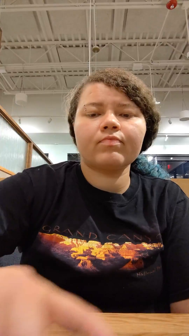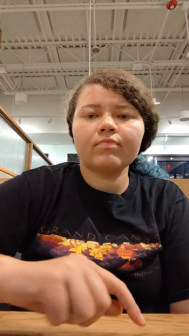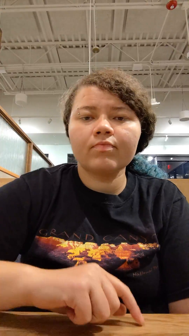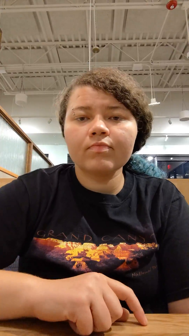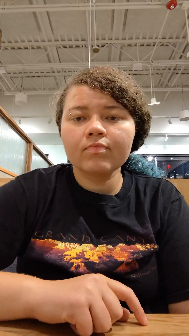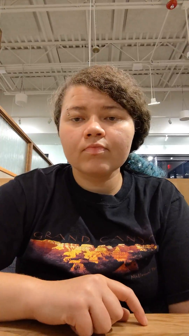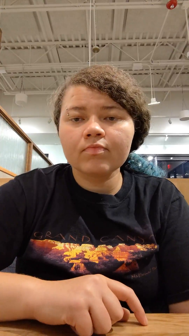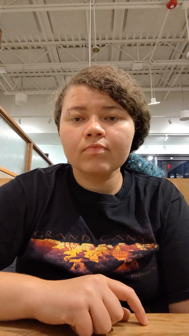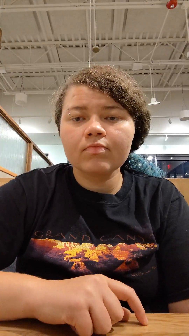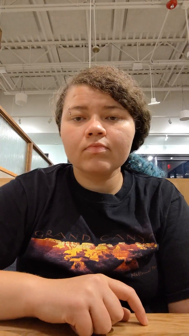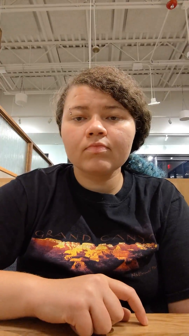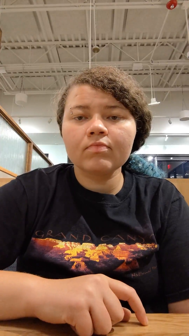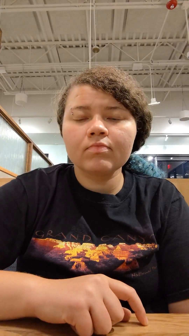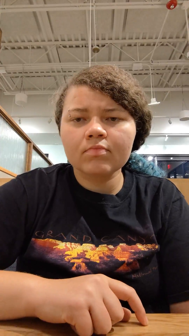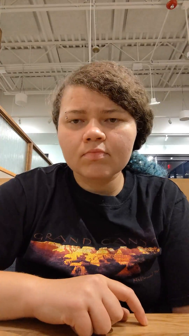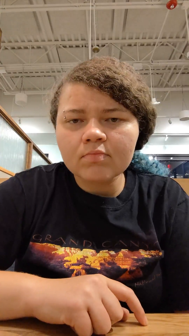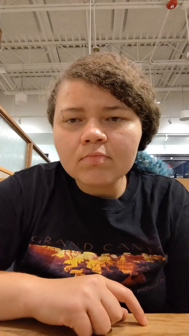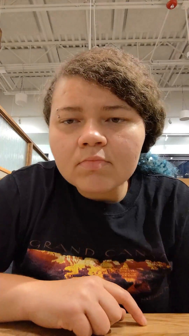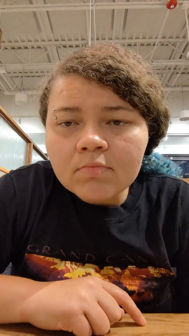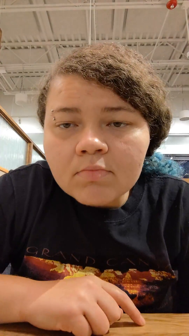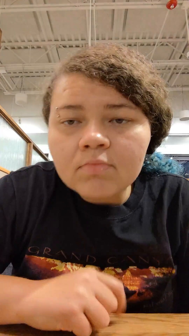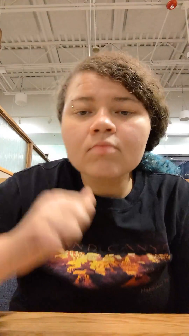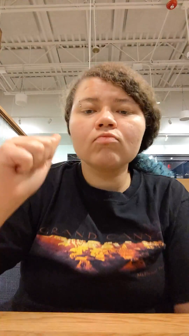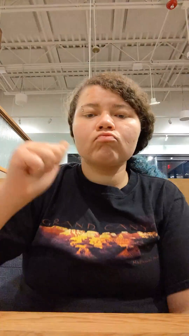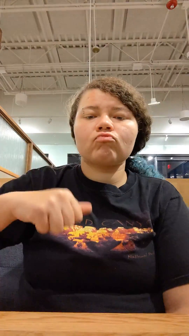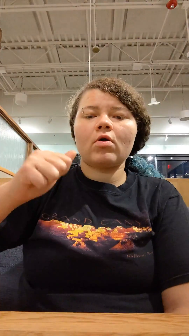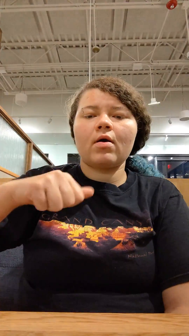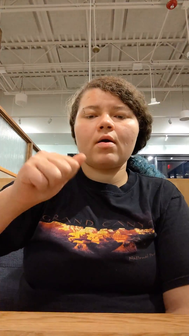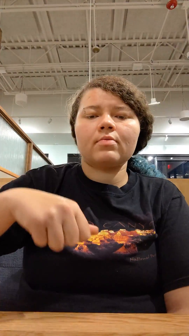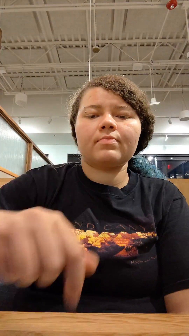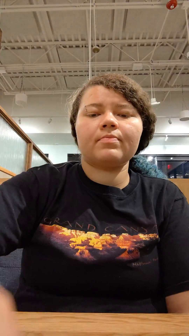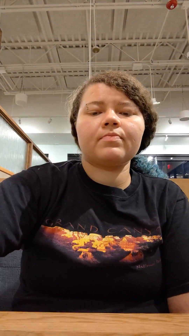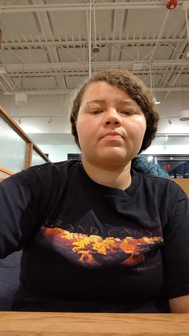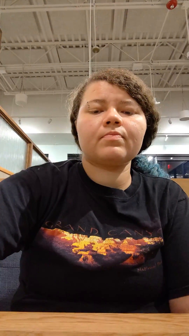rock